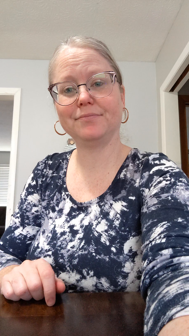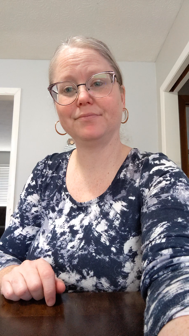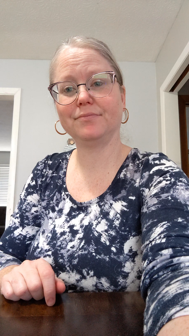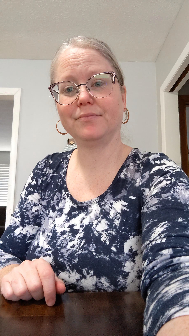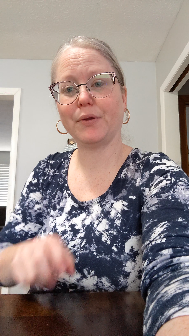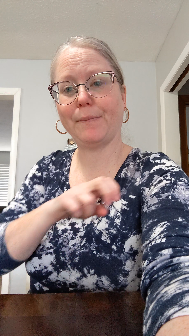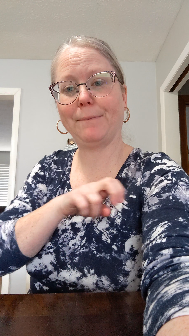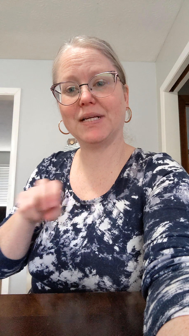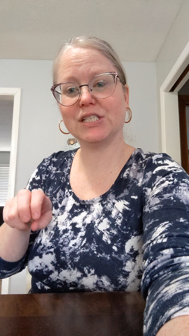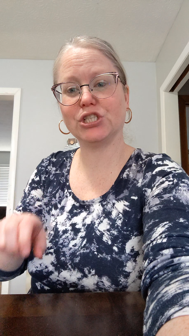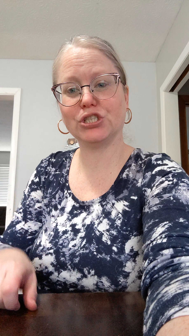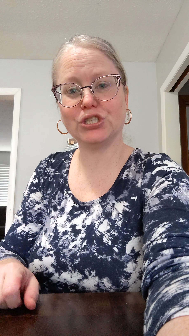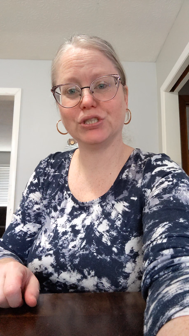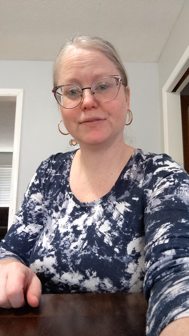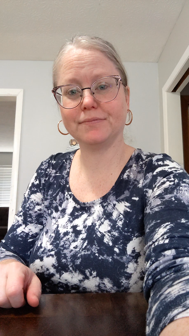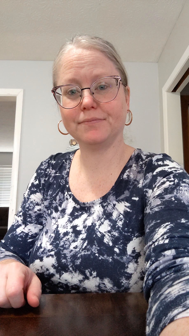bench